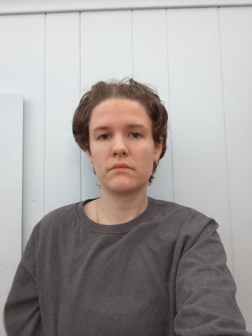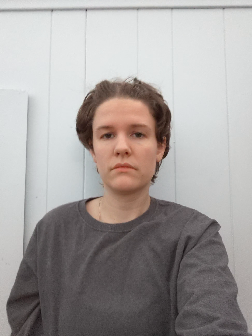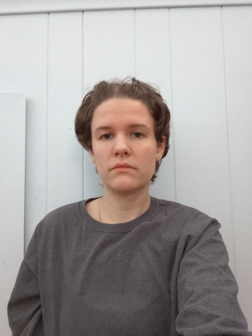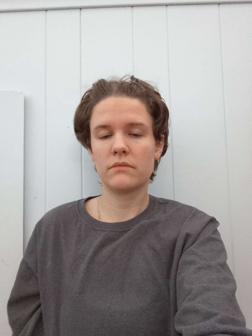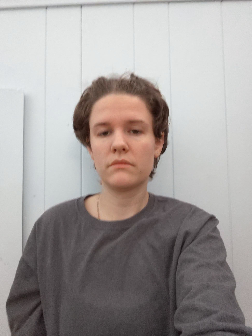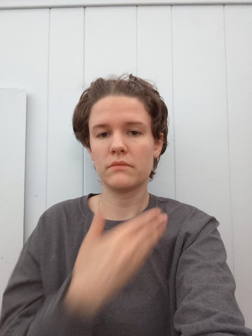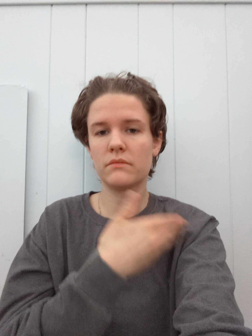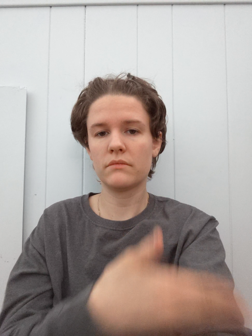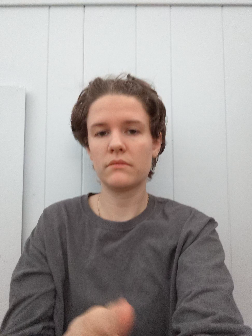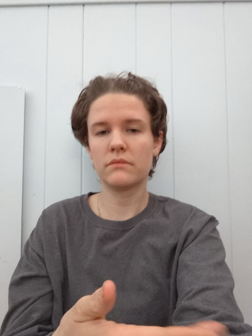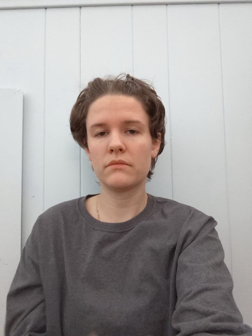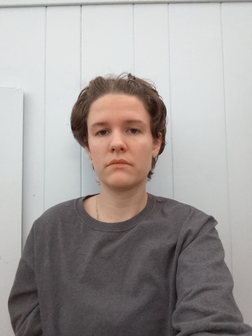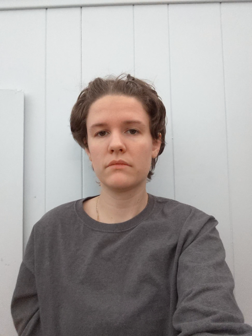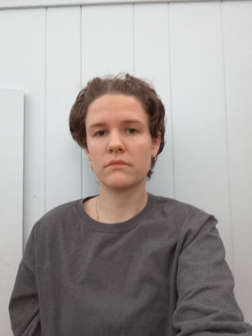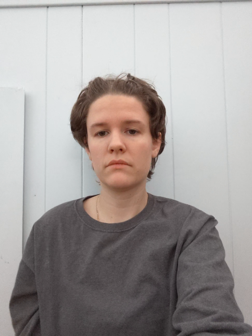arm